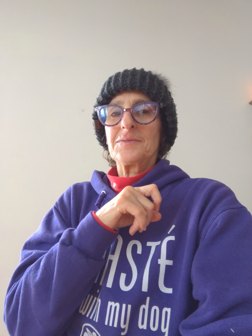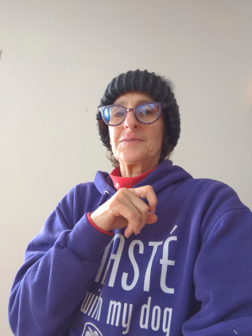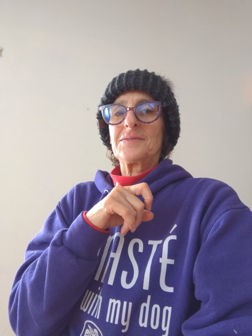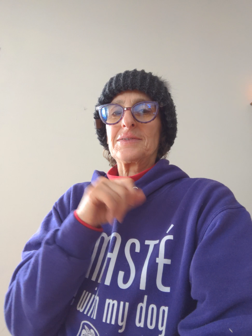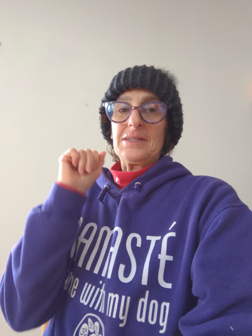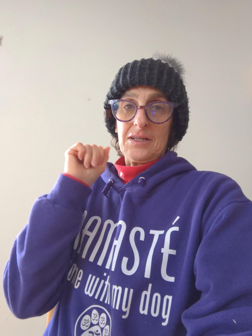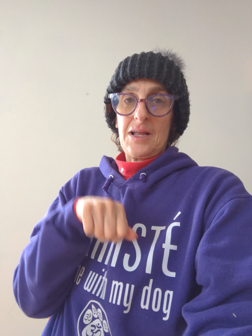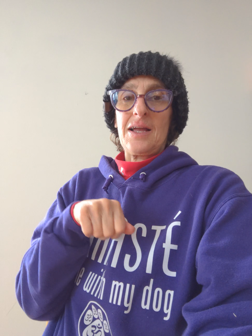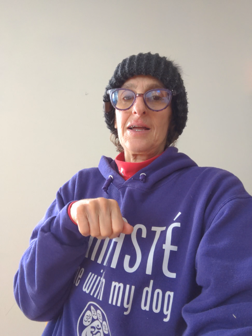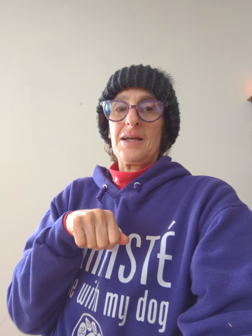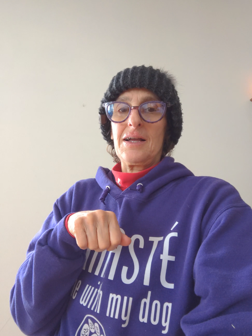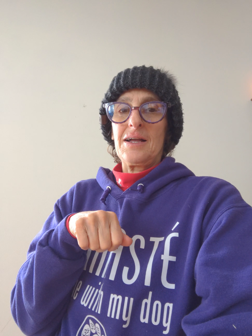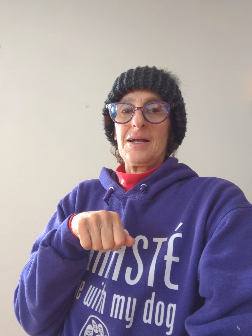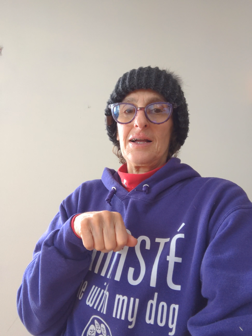can